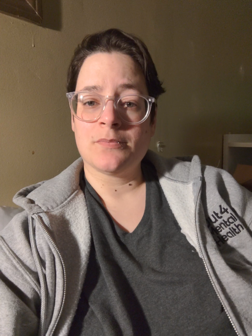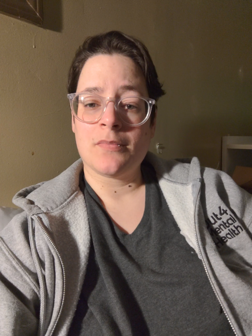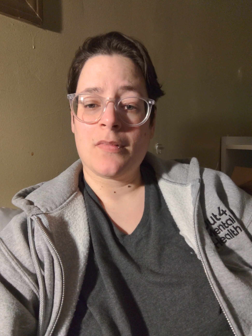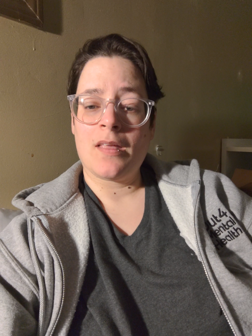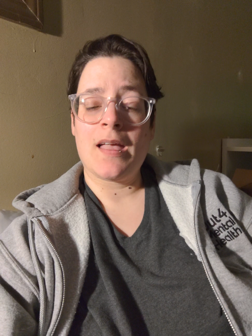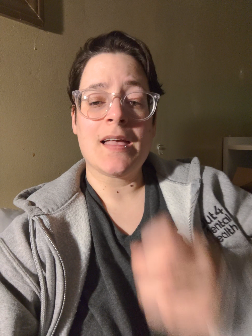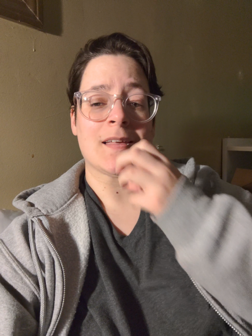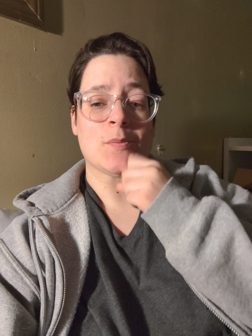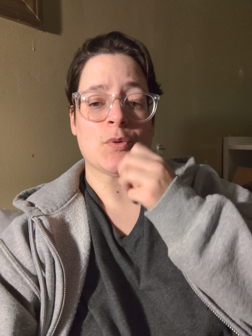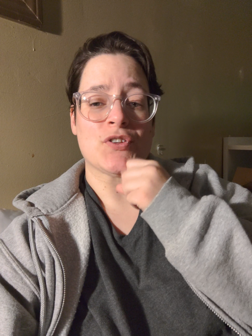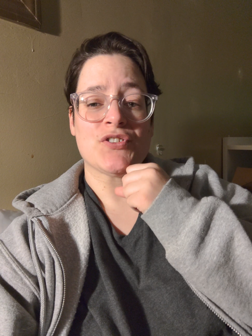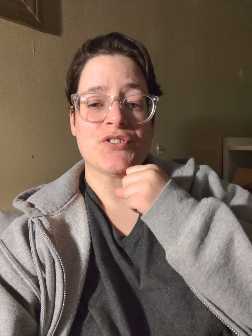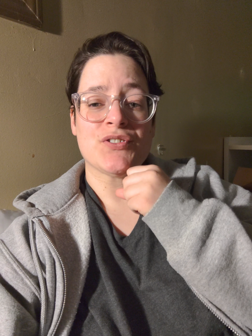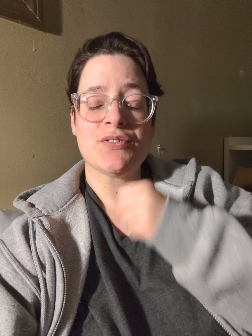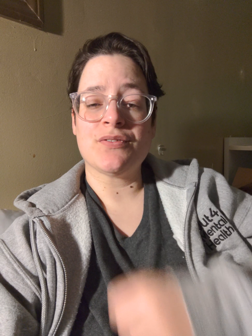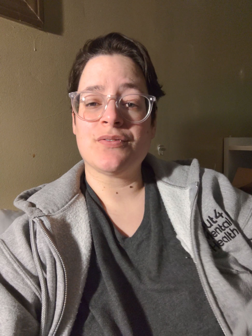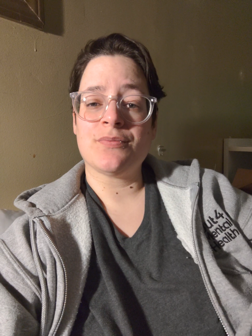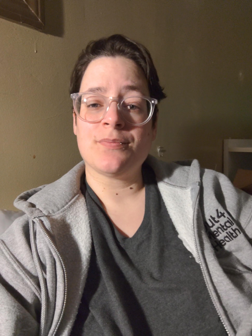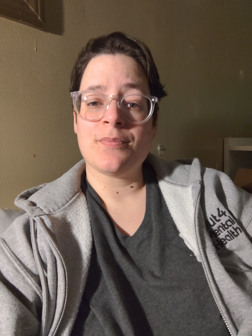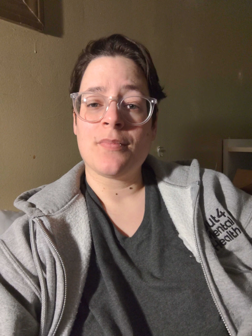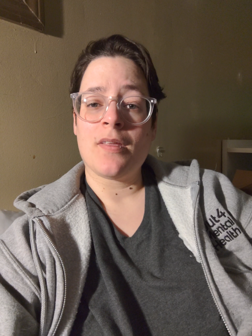underwear